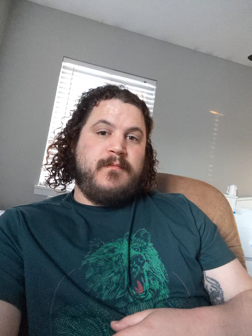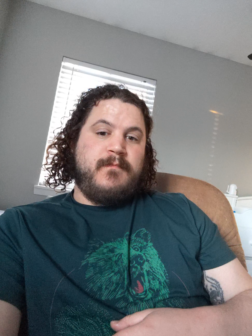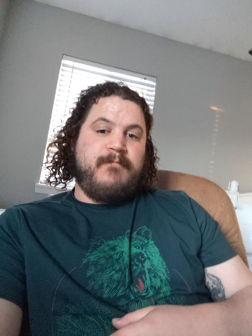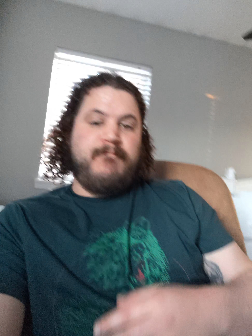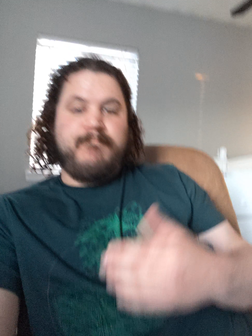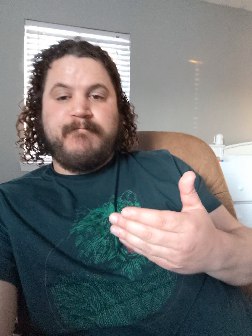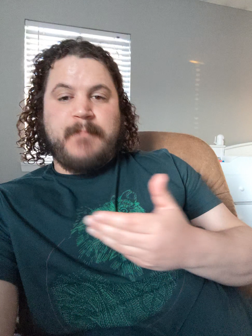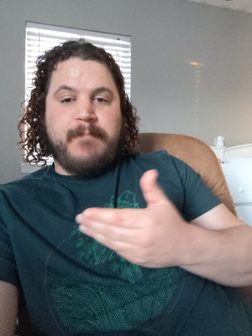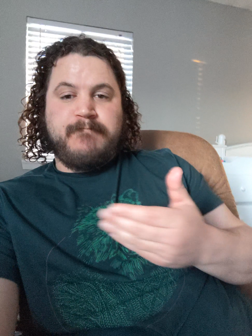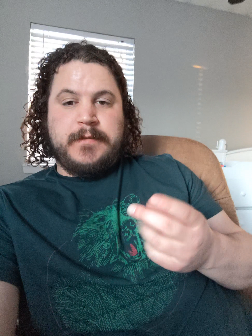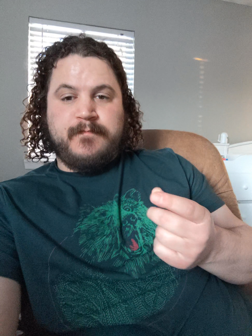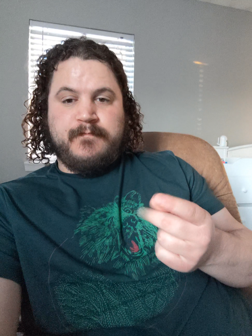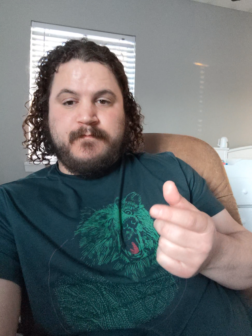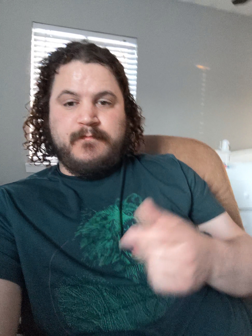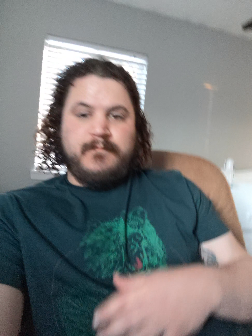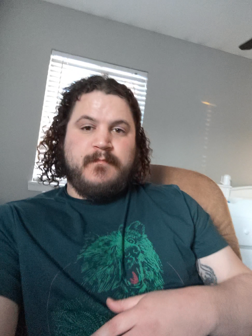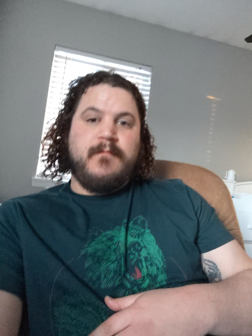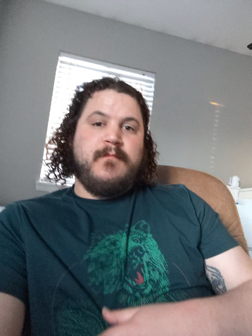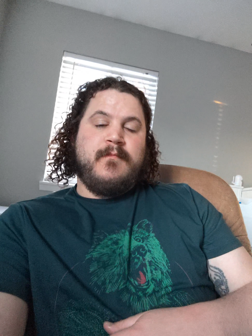puppy